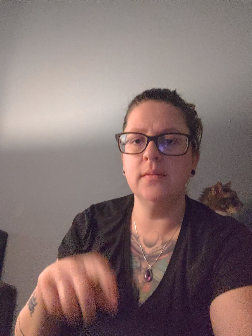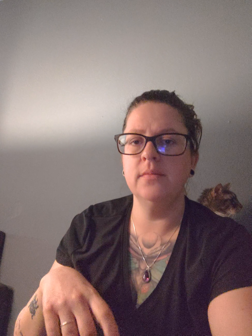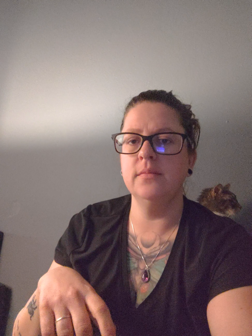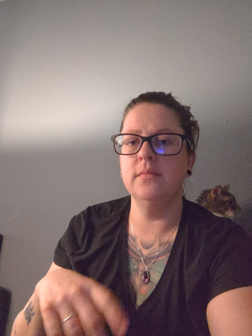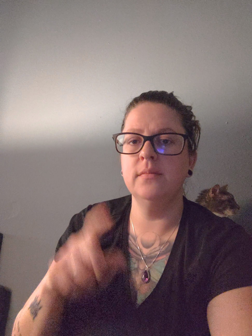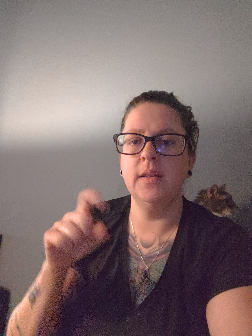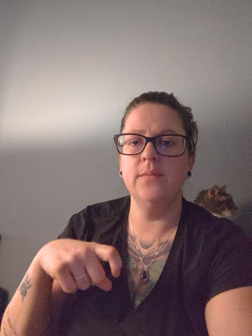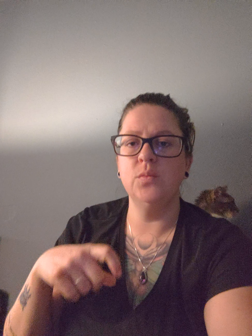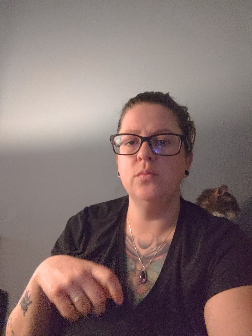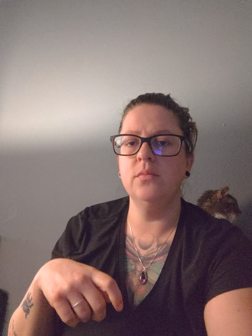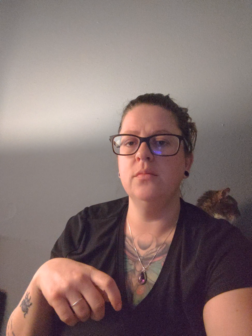have to